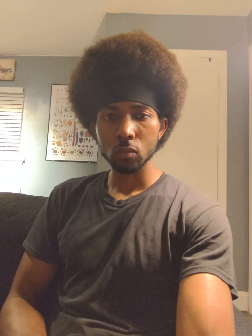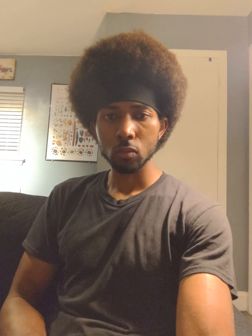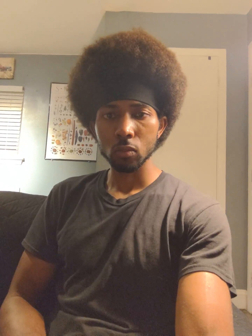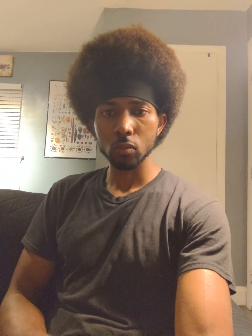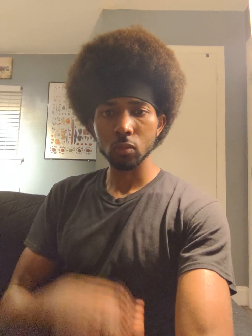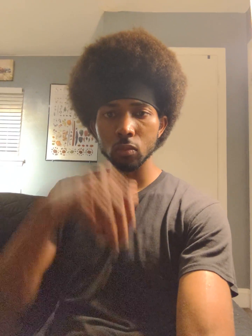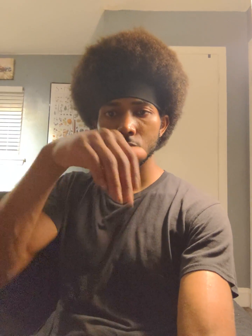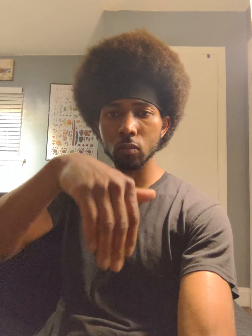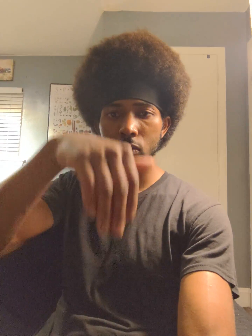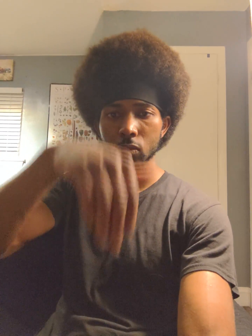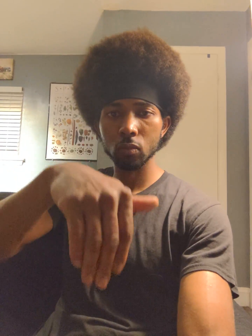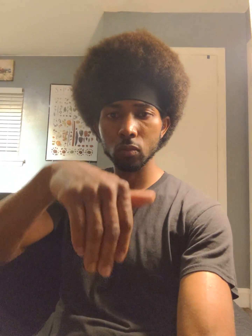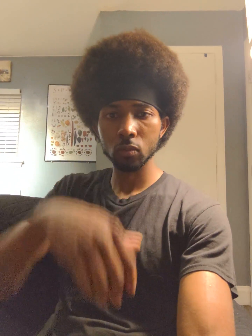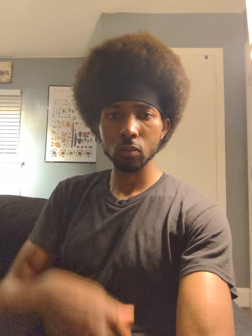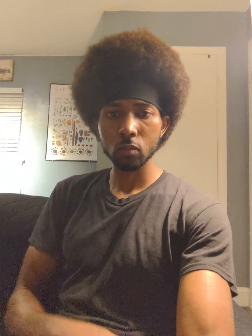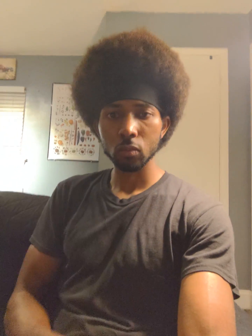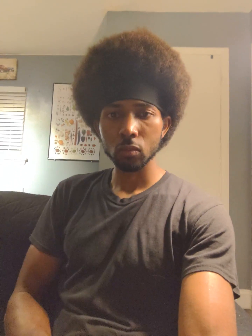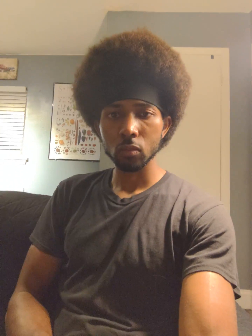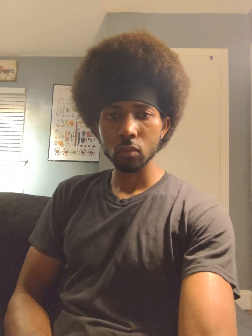night night